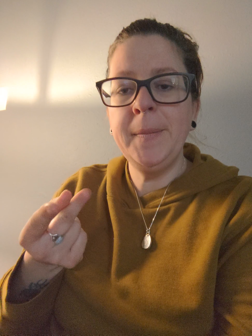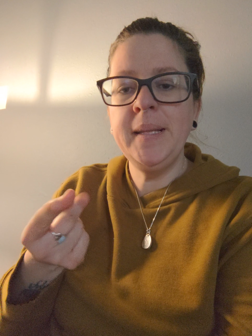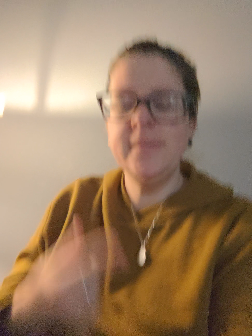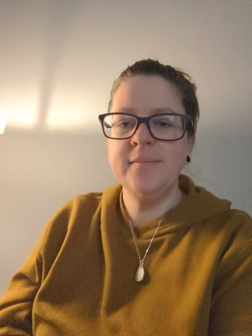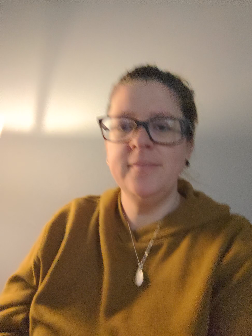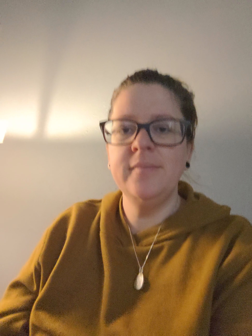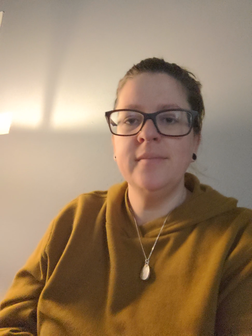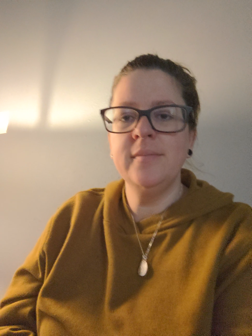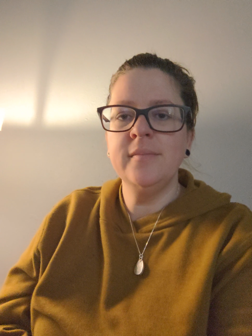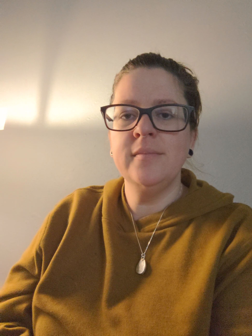puppy